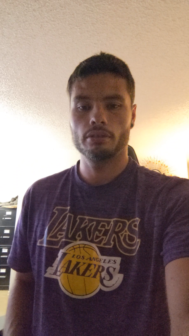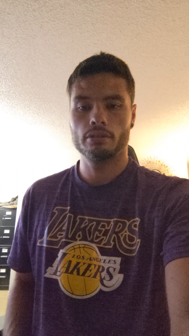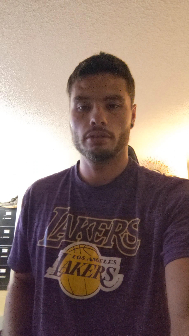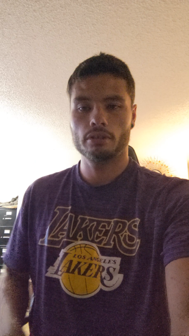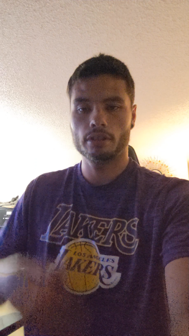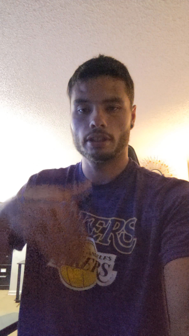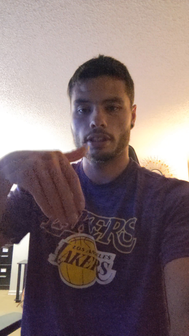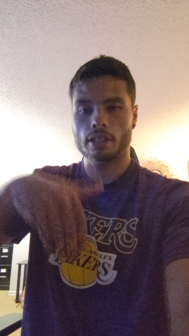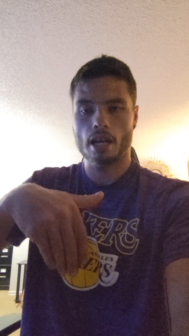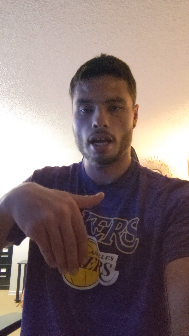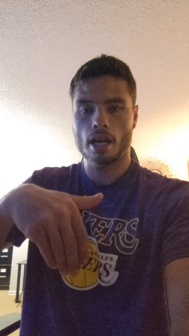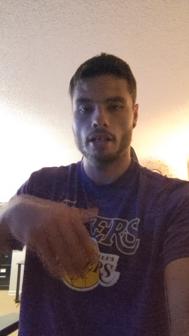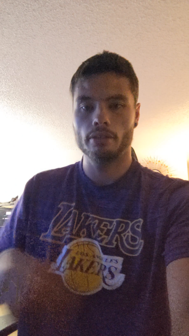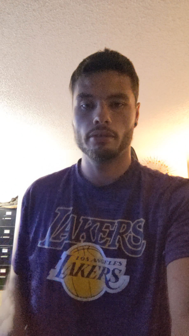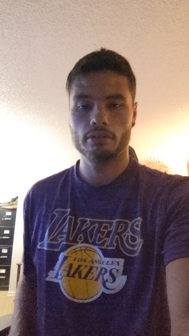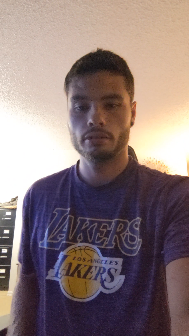night night